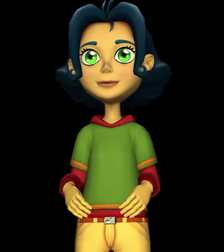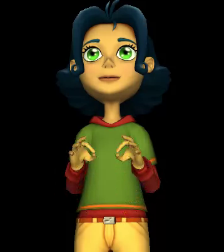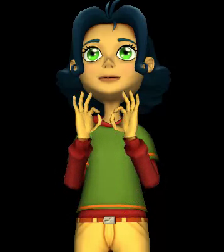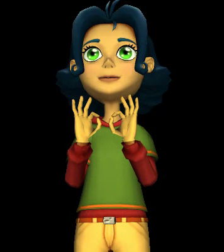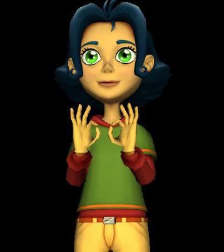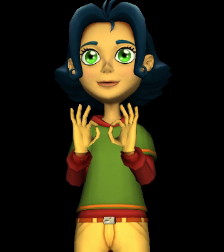فقط